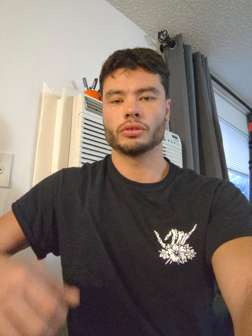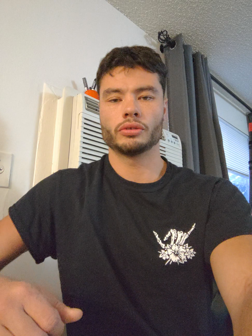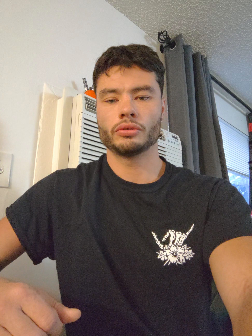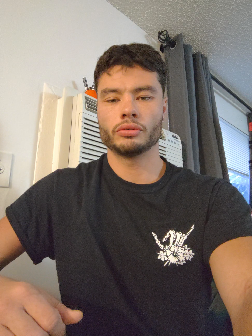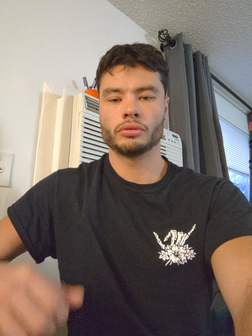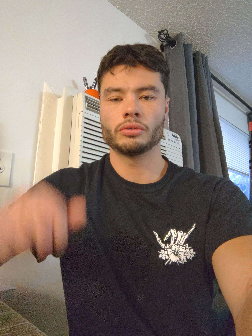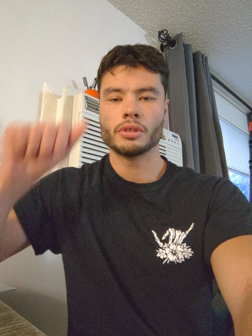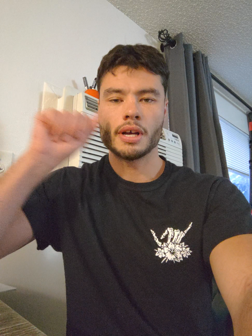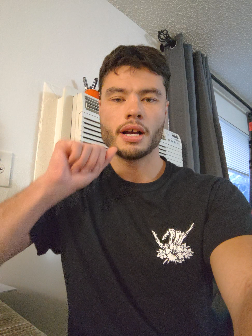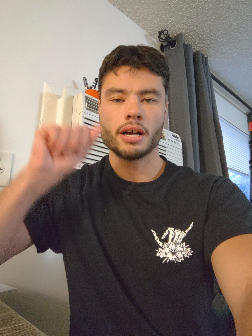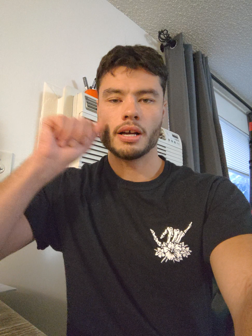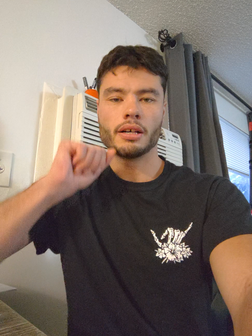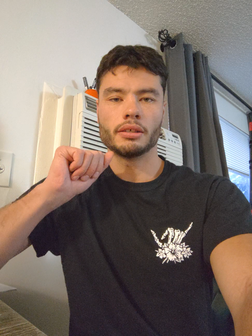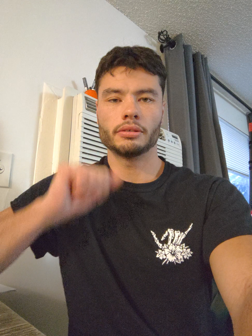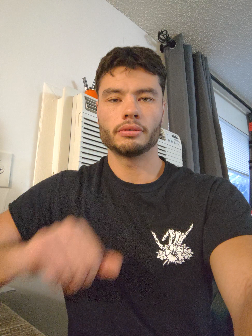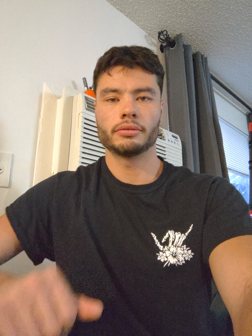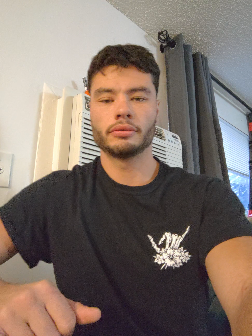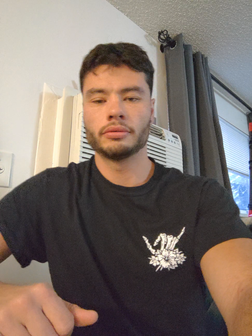aunt